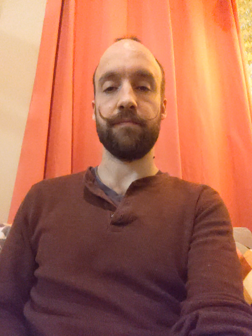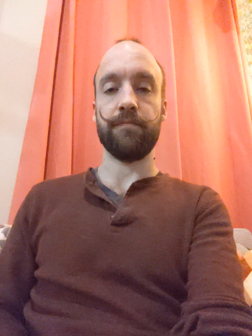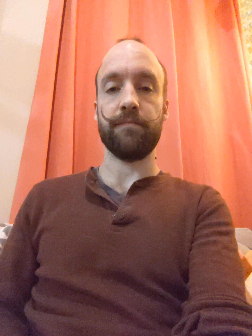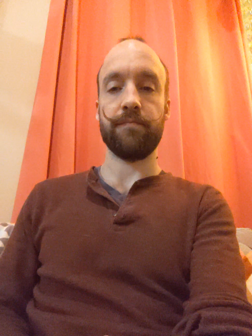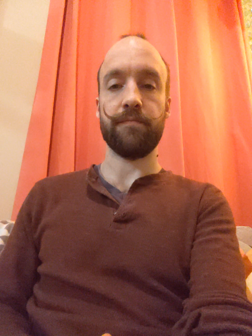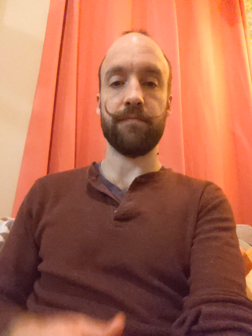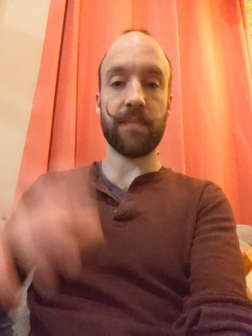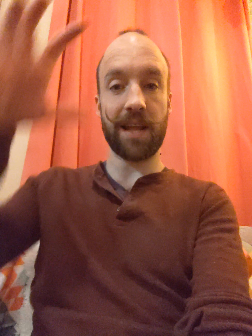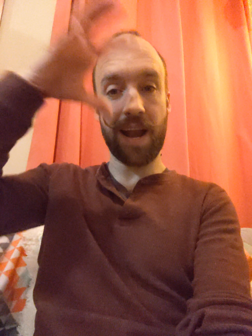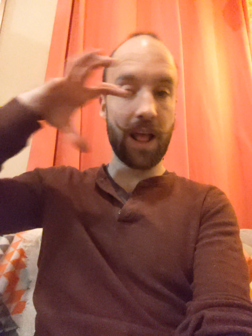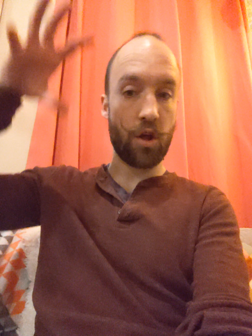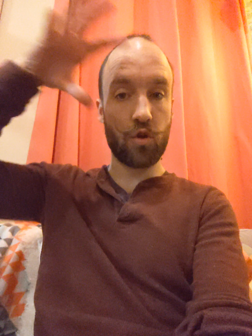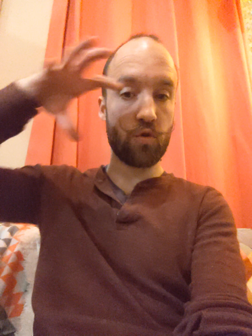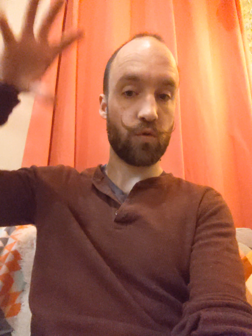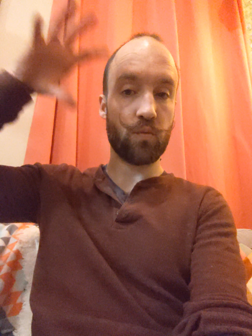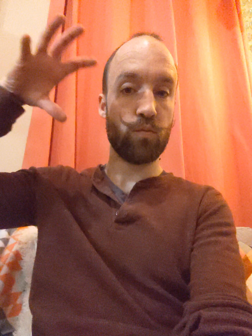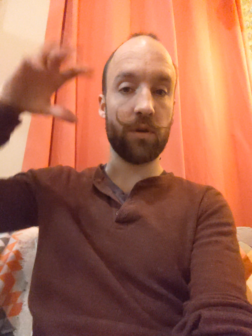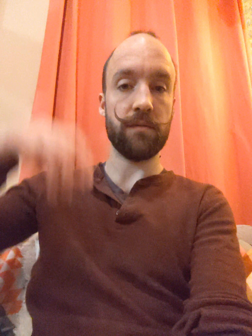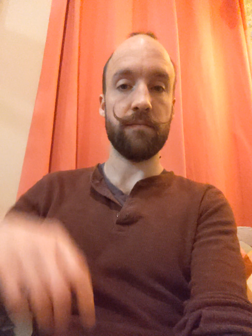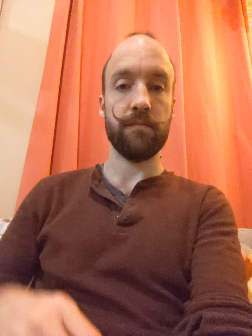cloud